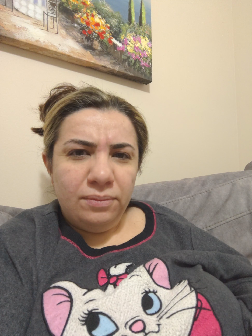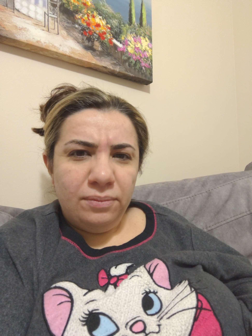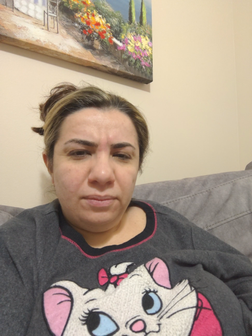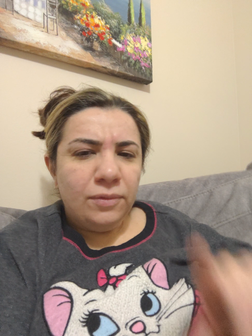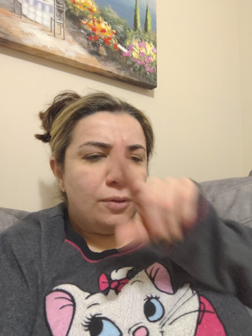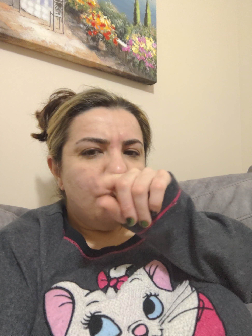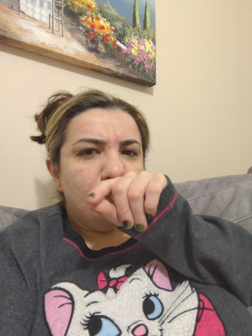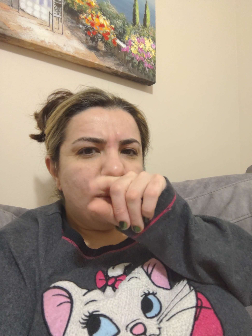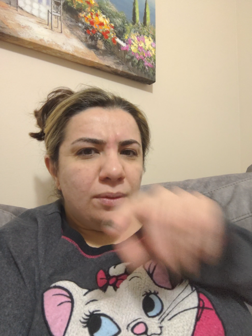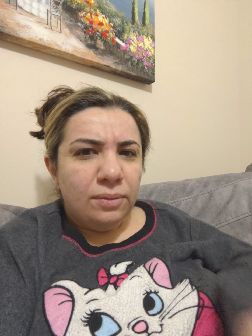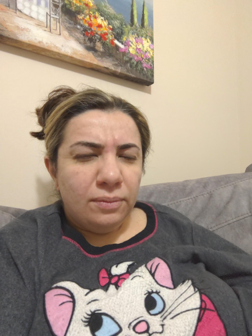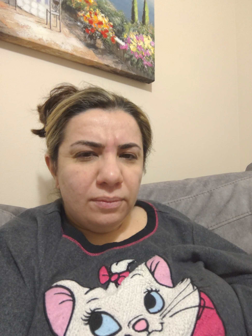bird